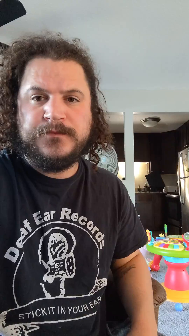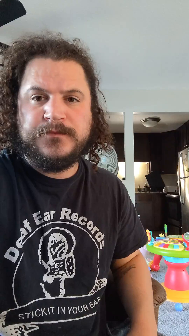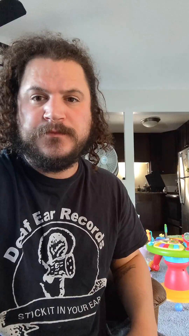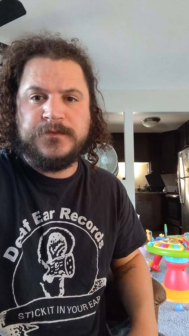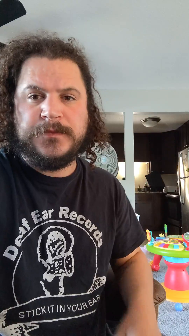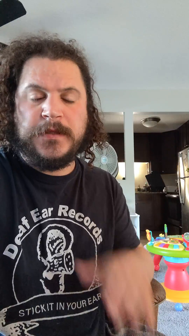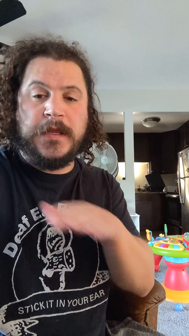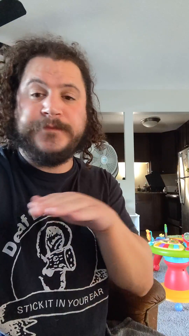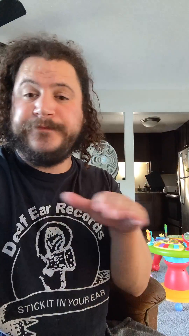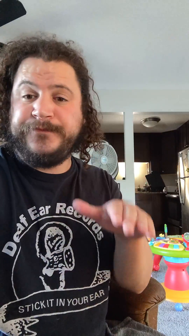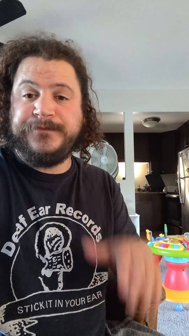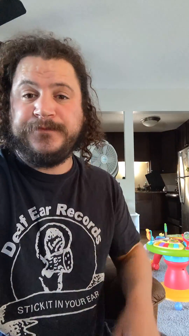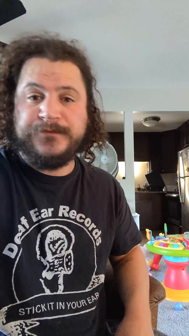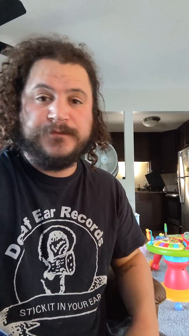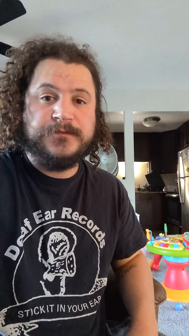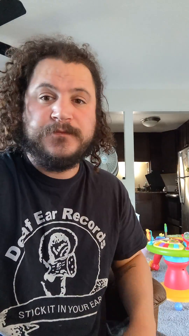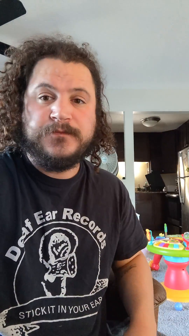nice